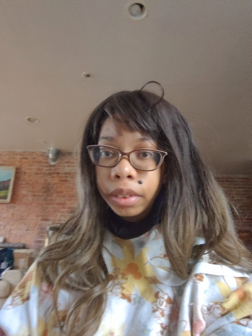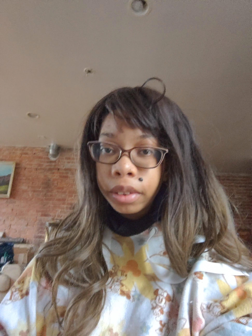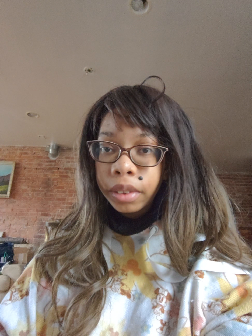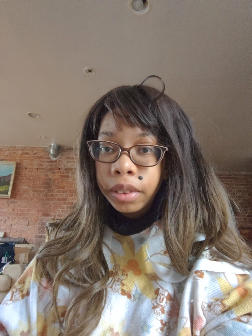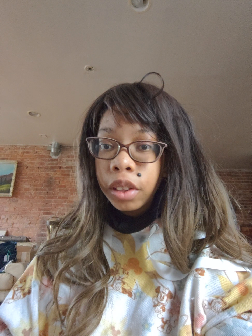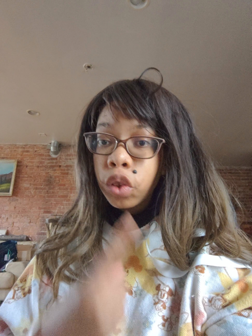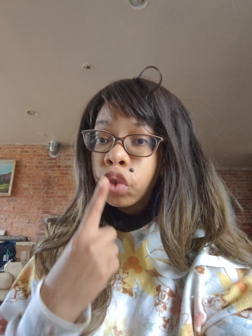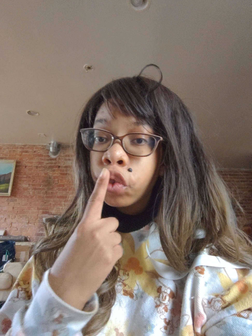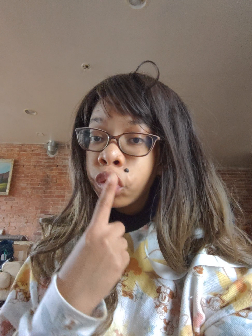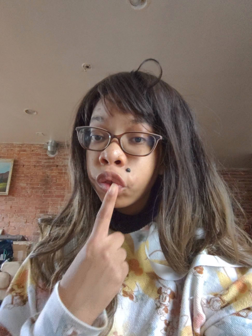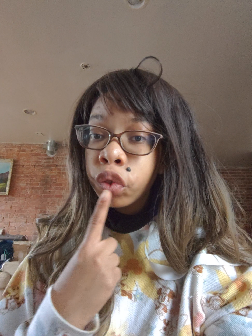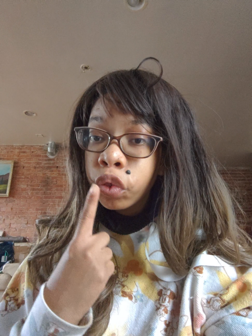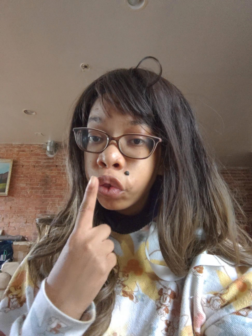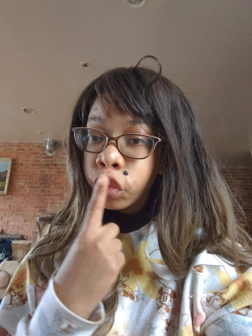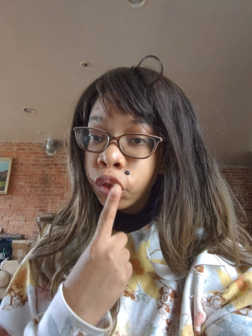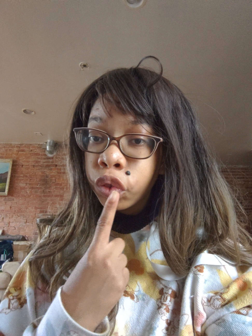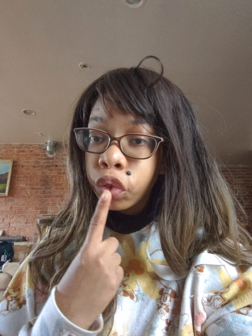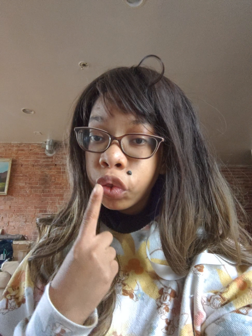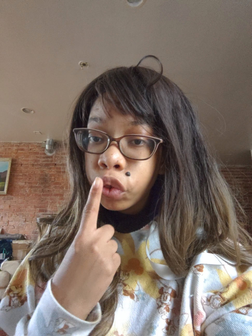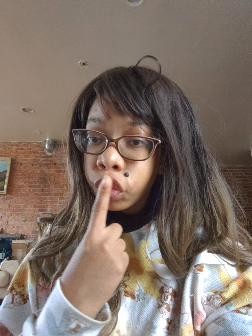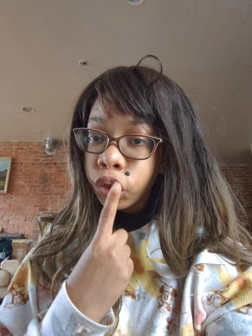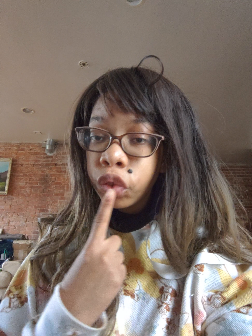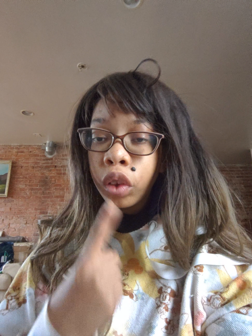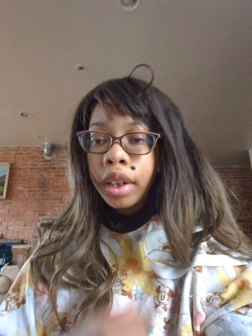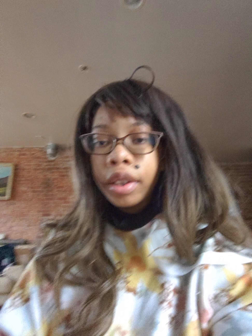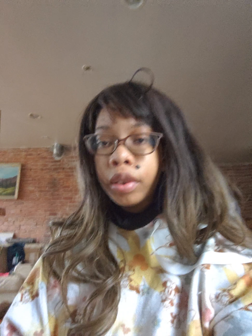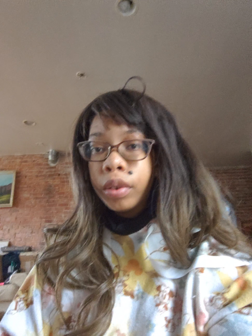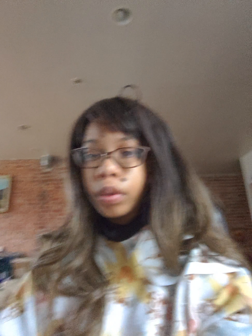mouth